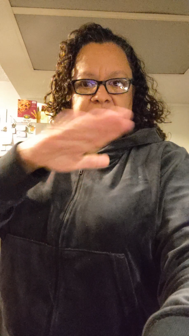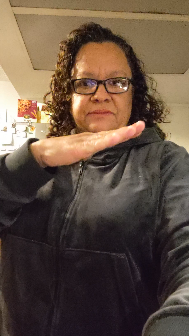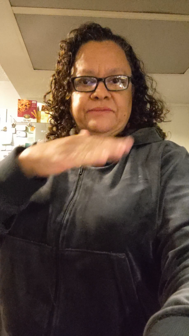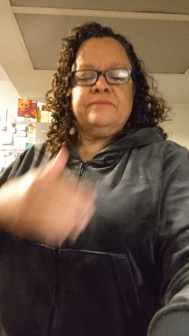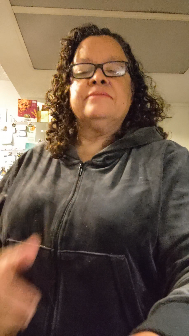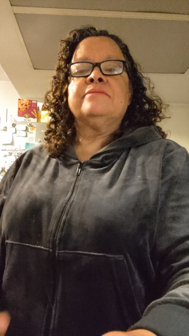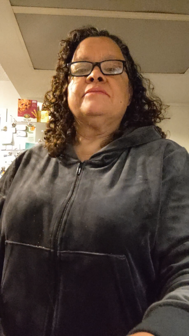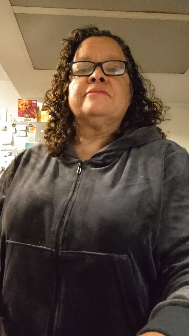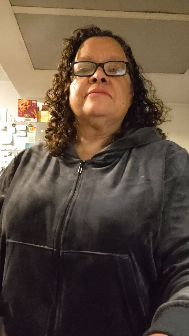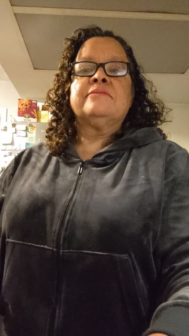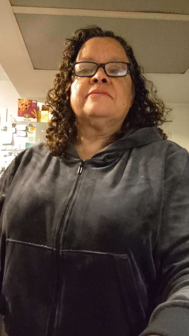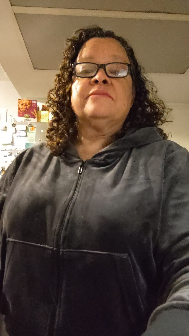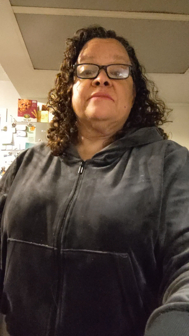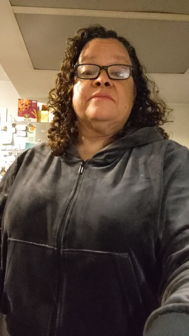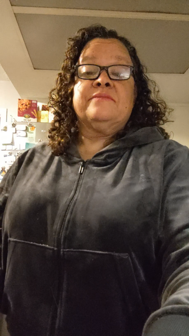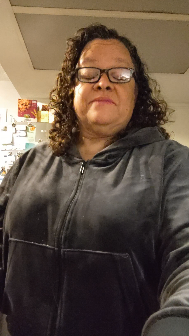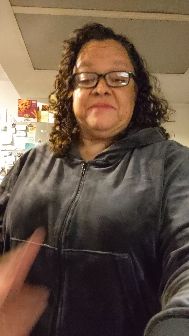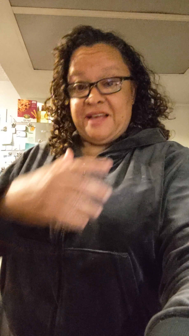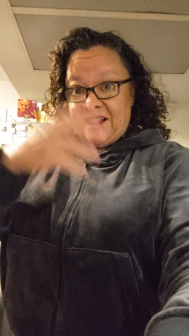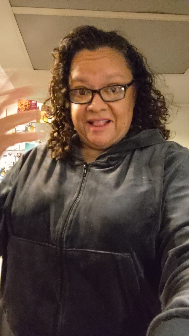a lot